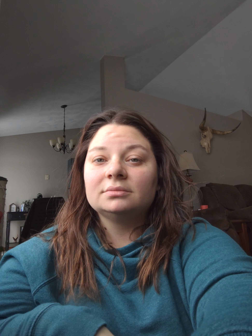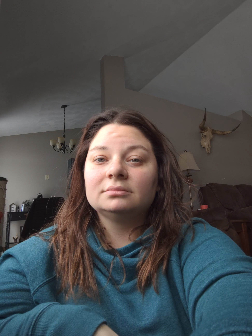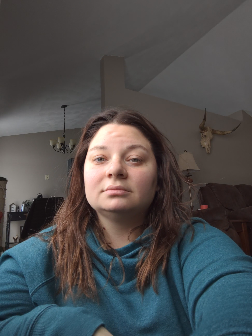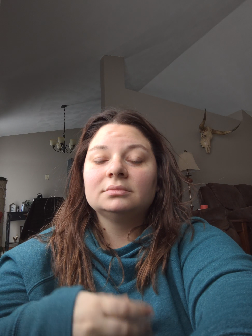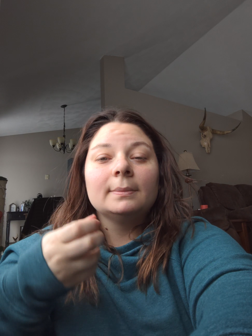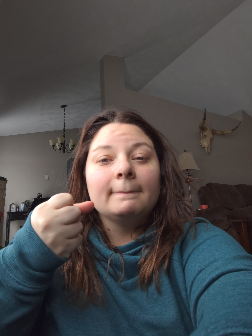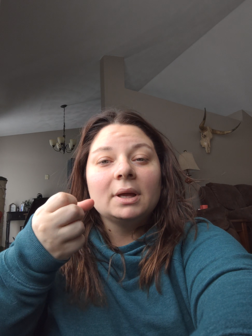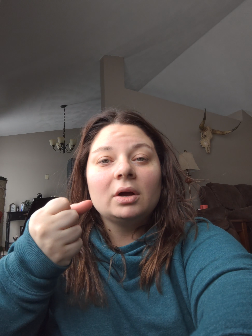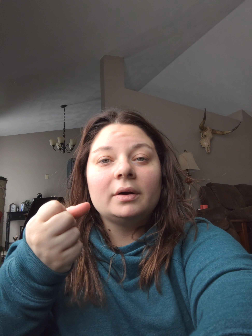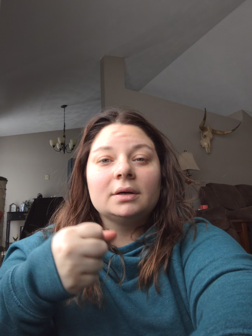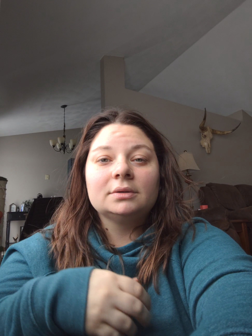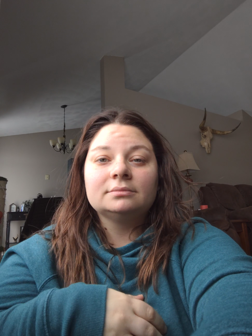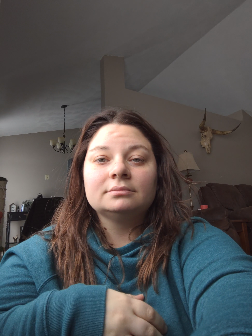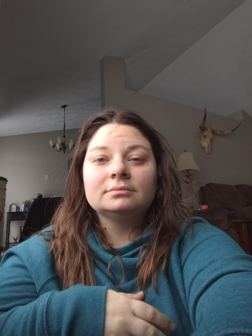milk